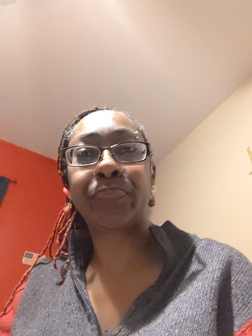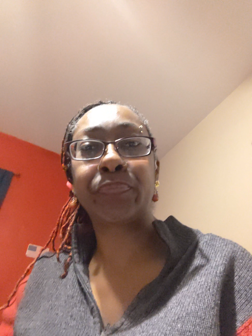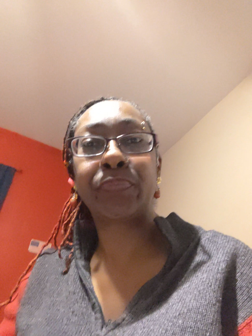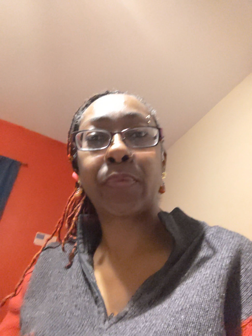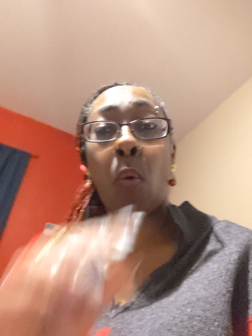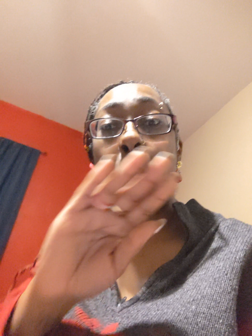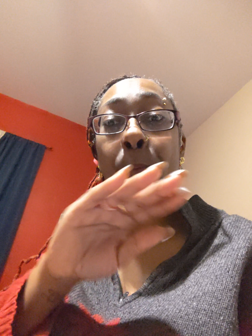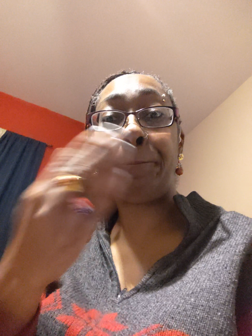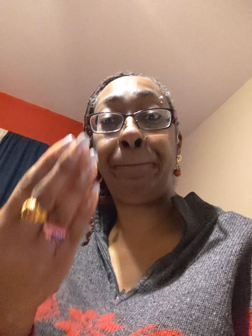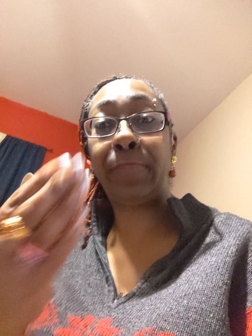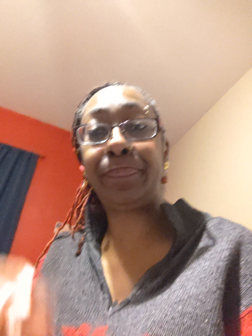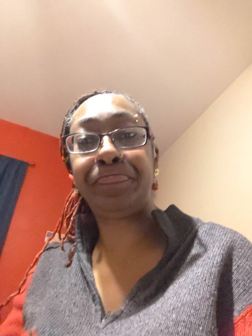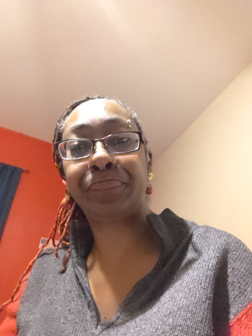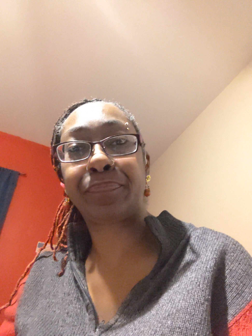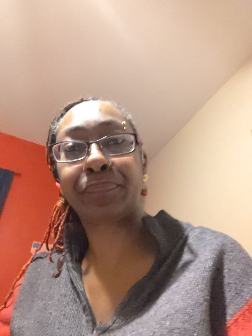open